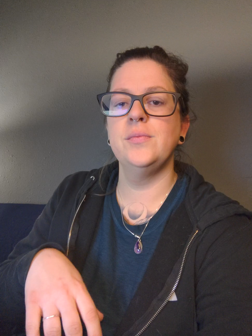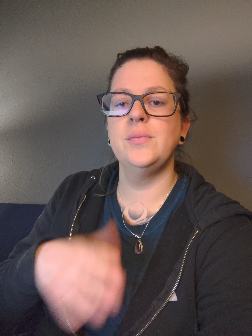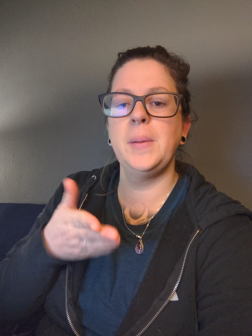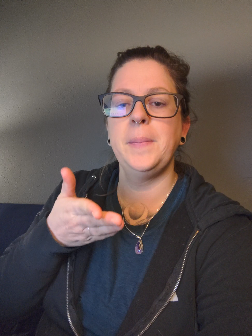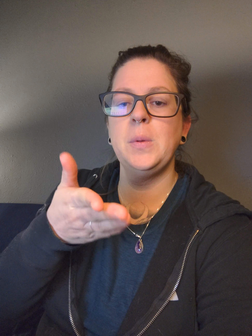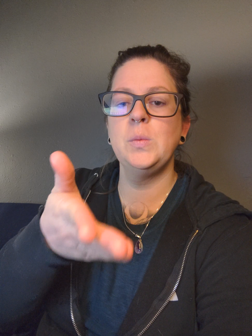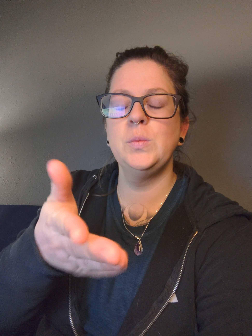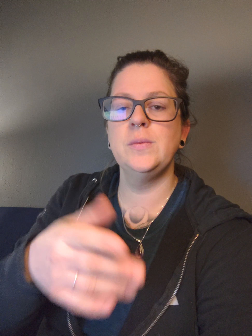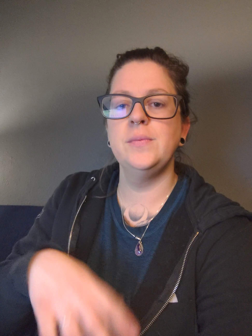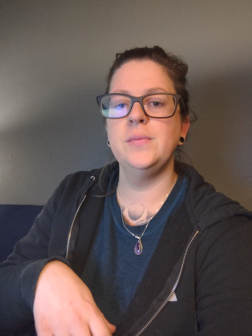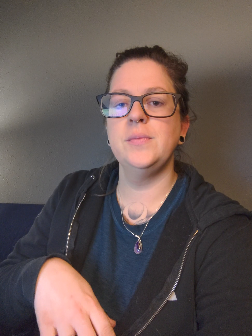boat